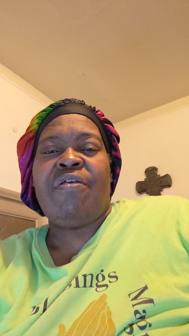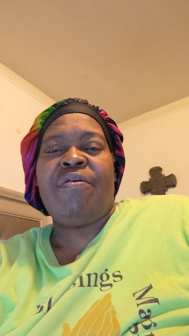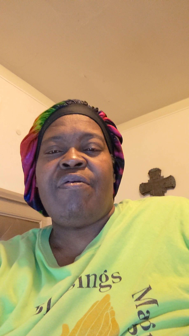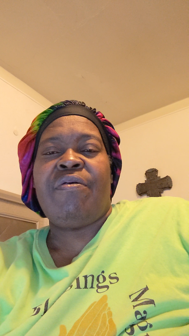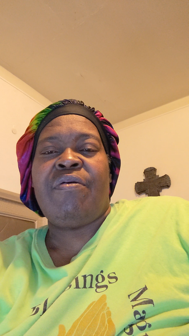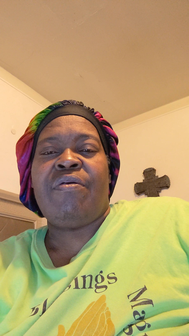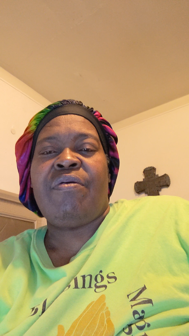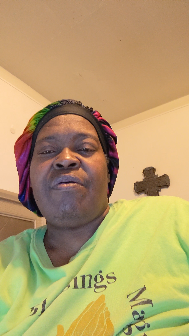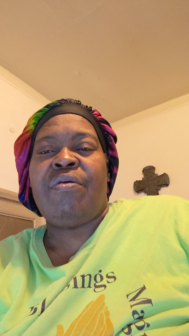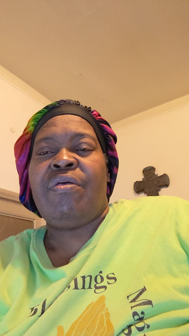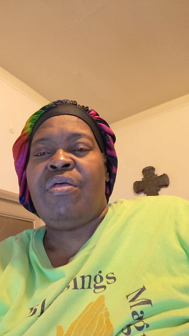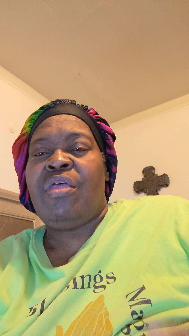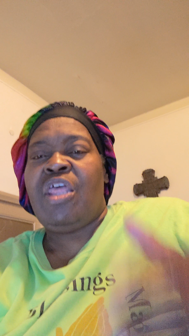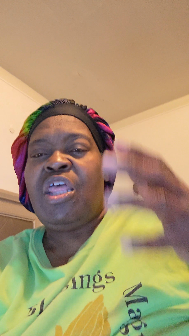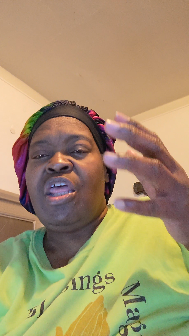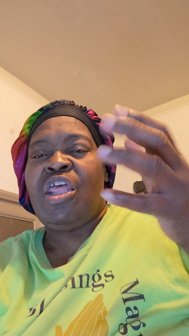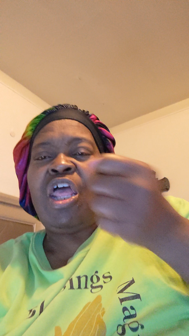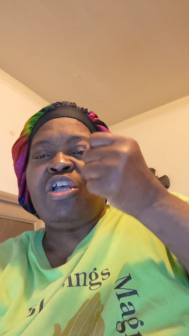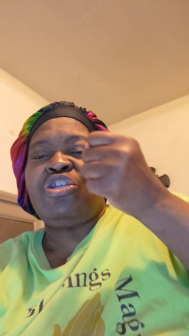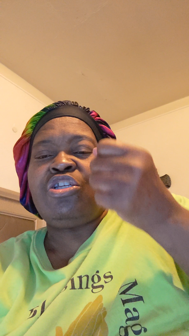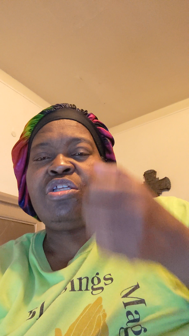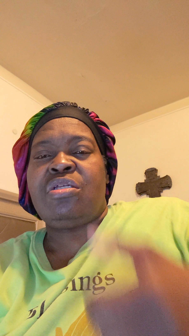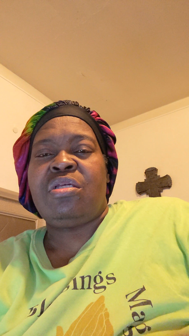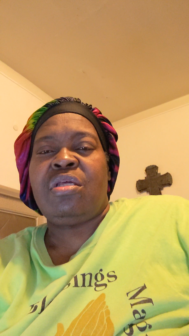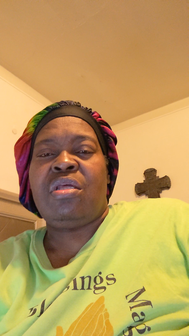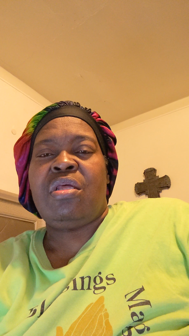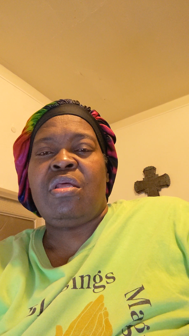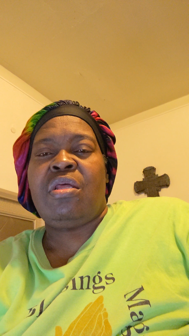catch